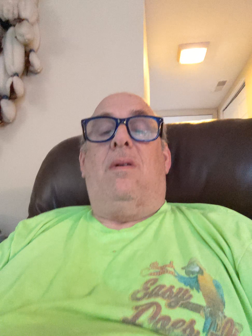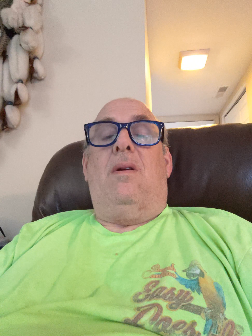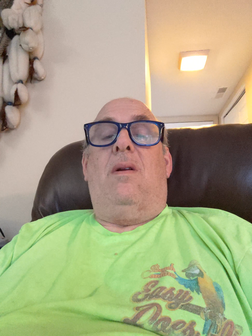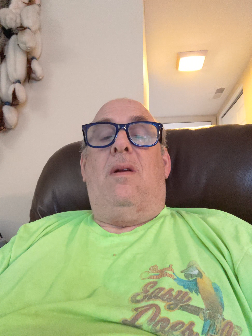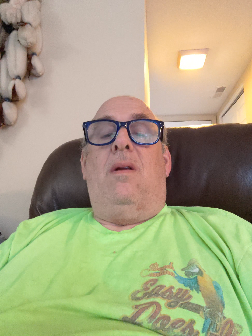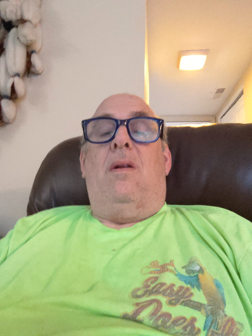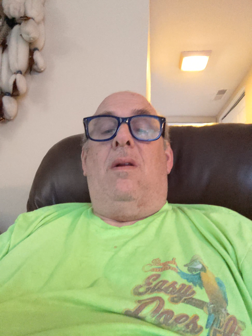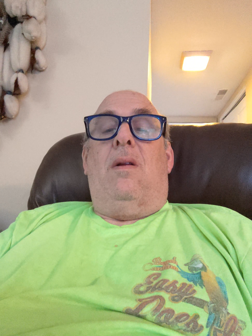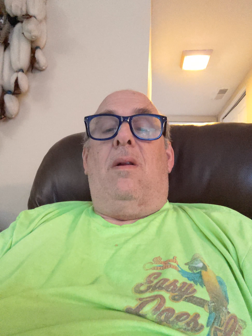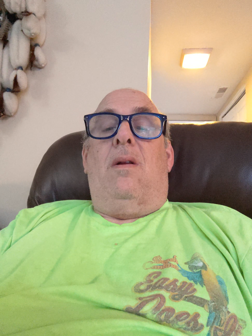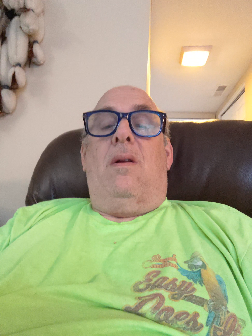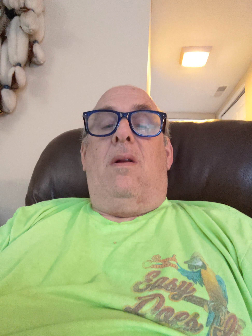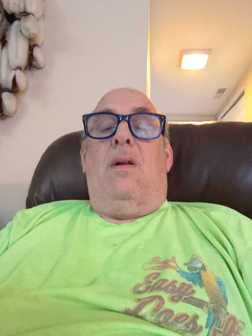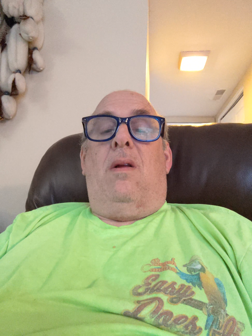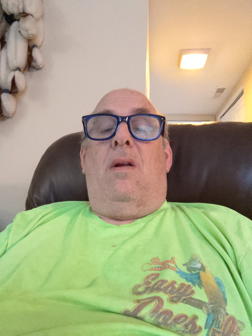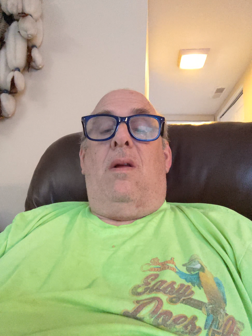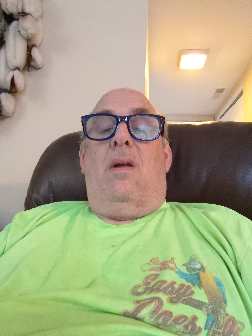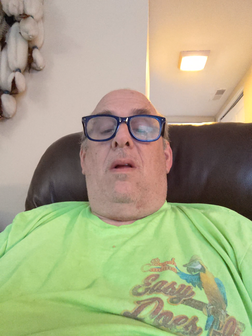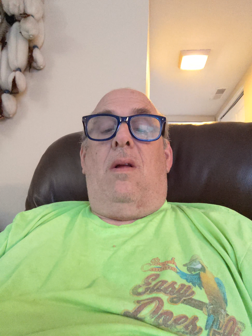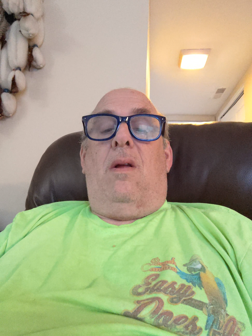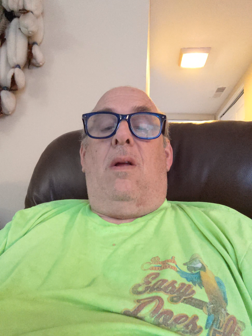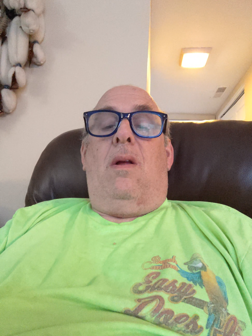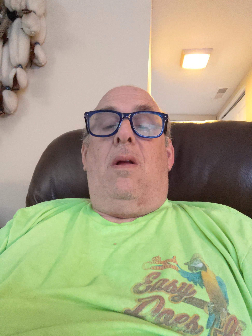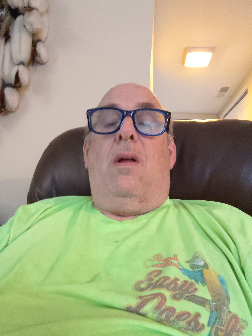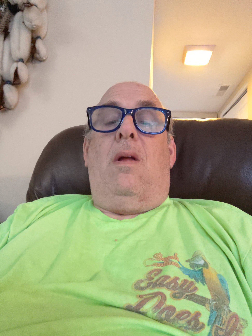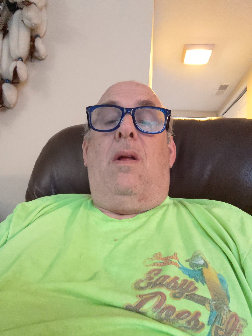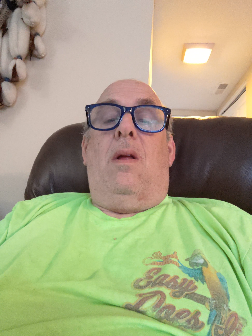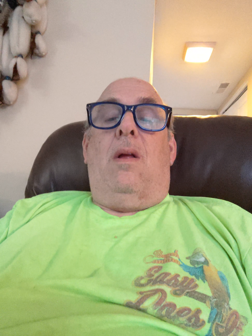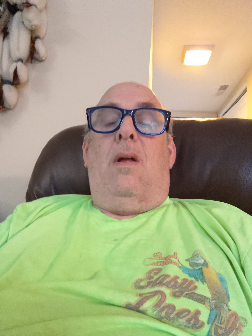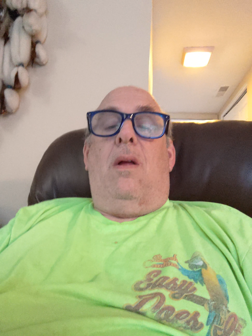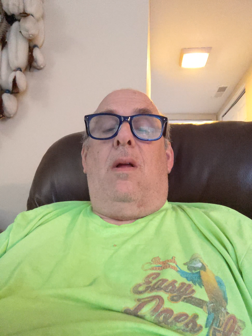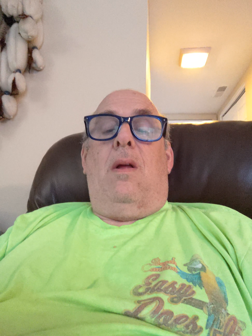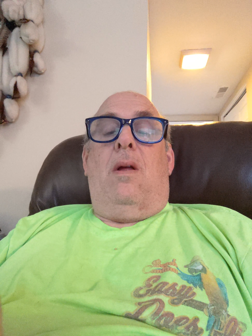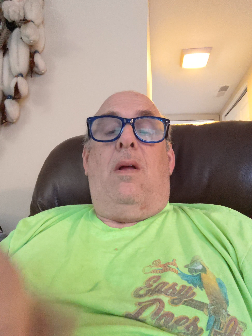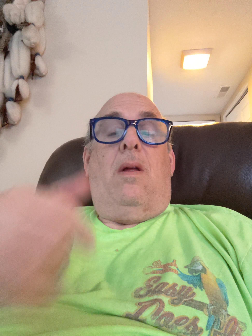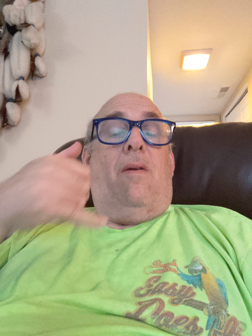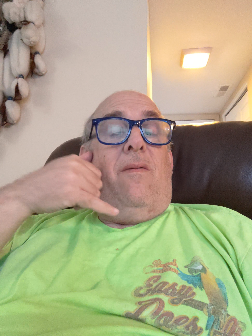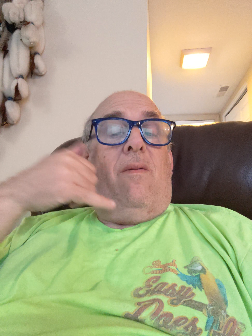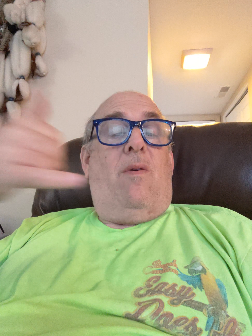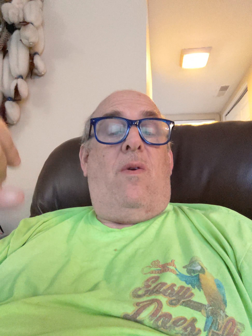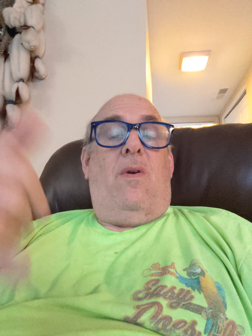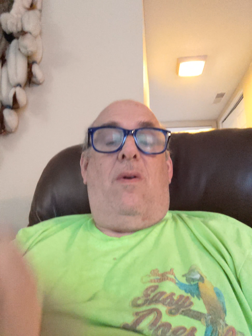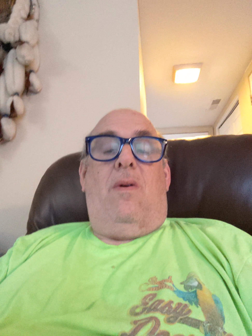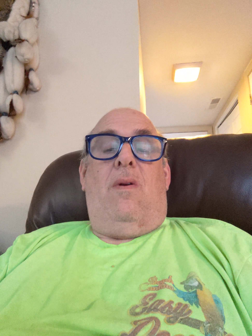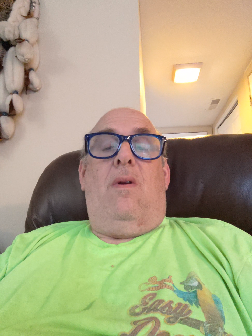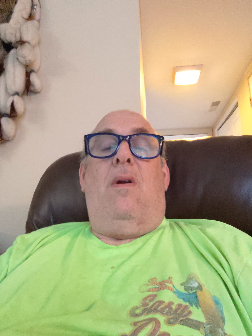call on the phone